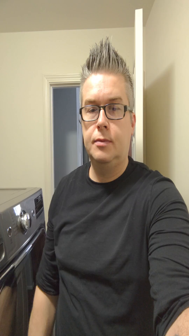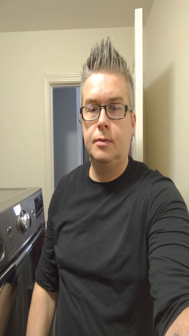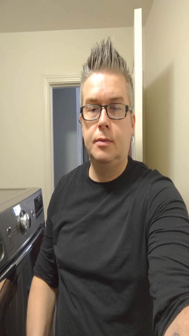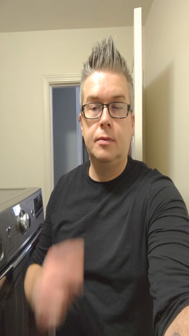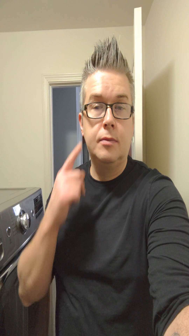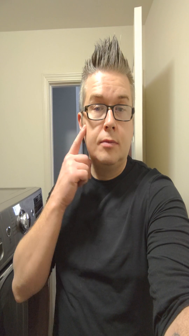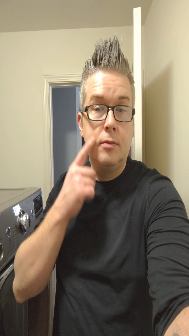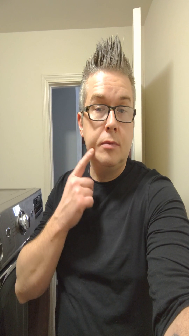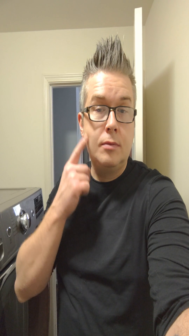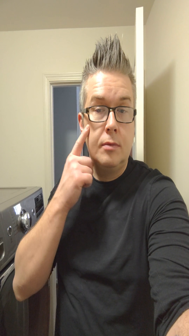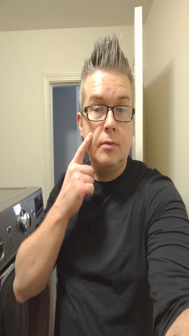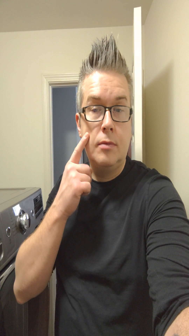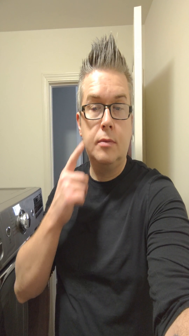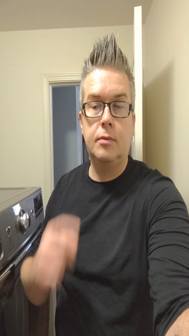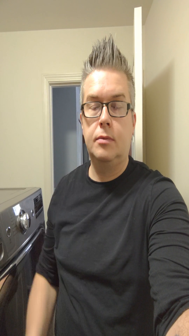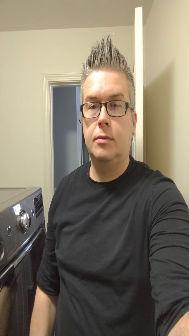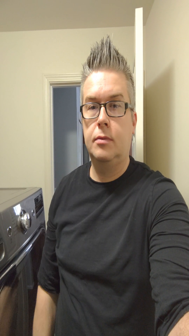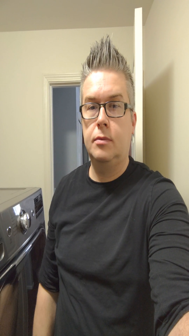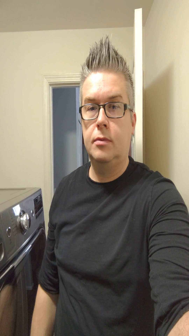cheek